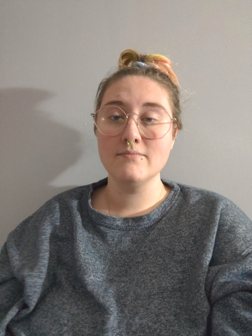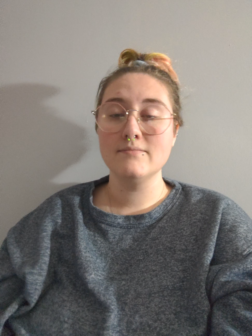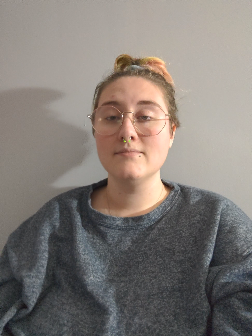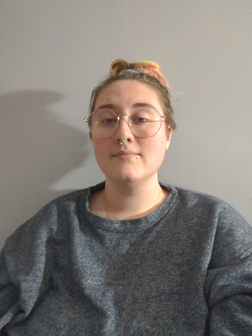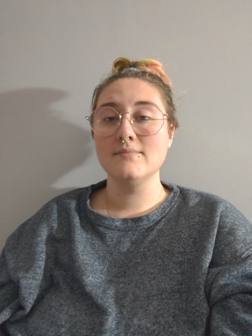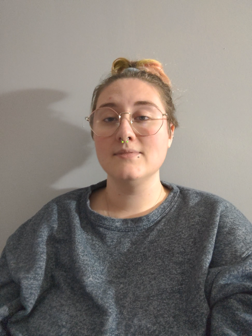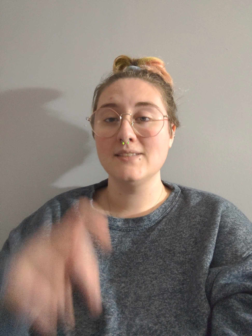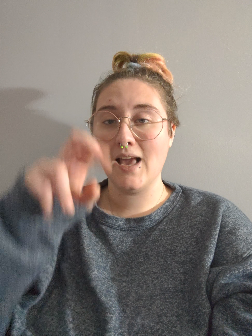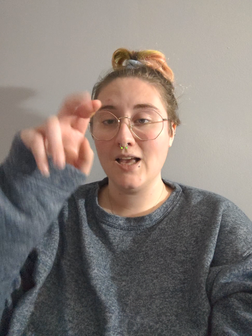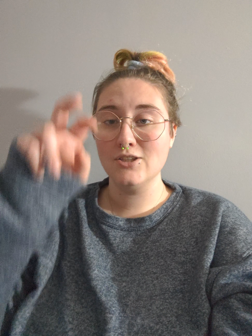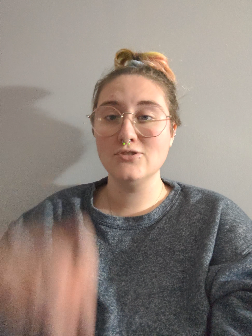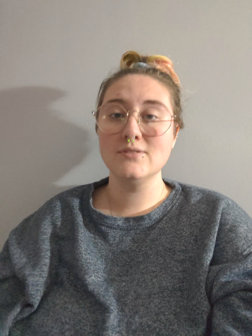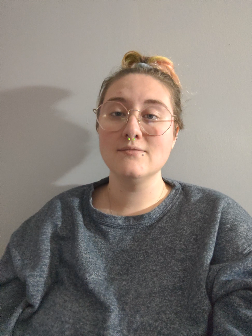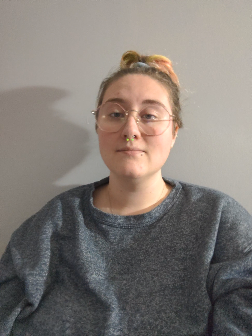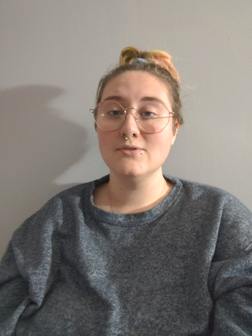stairs